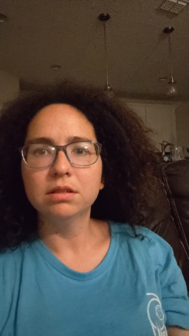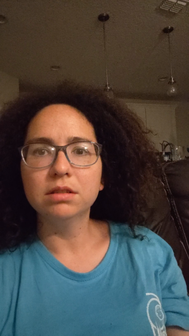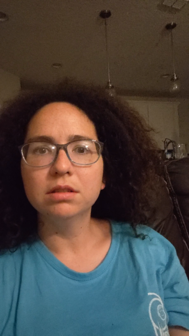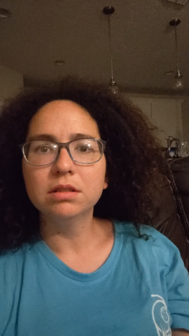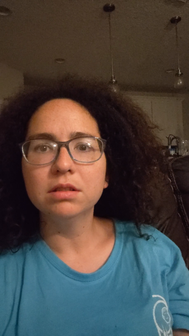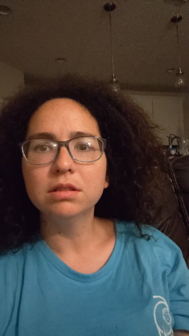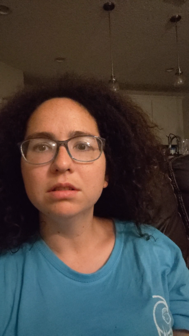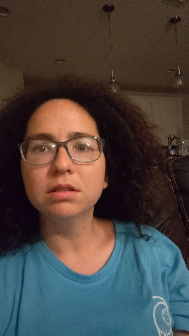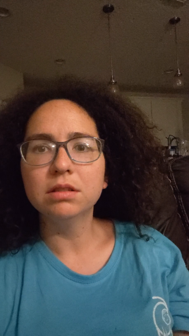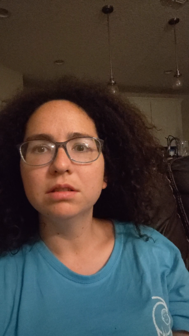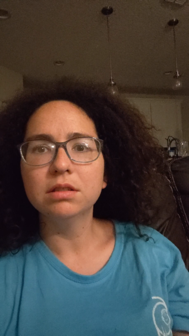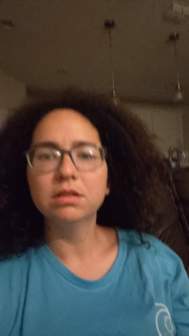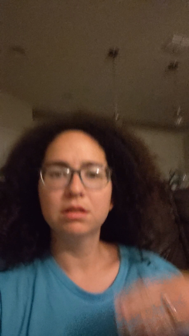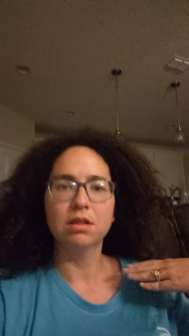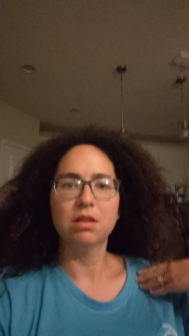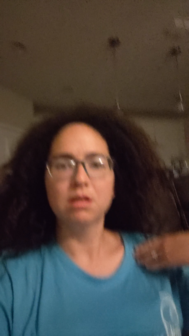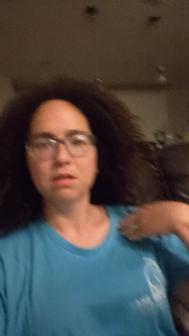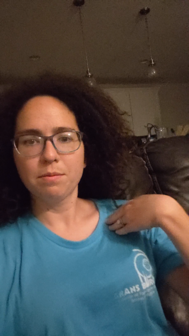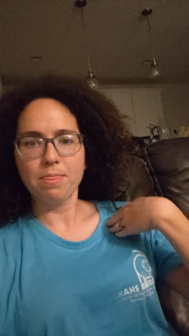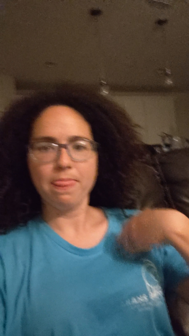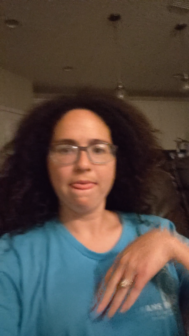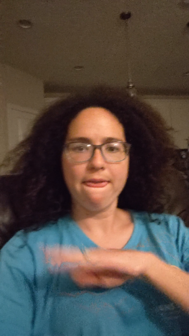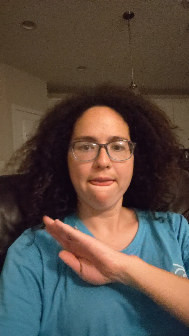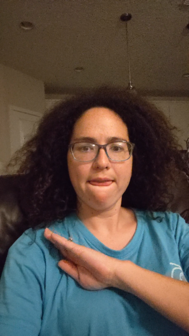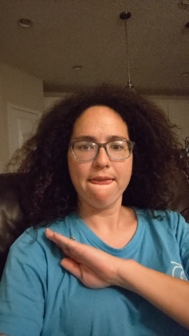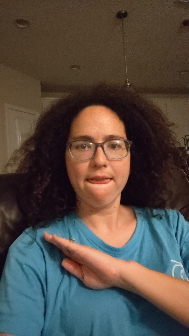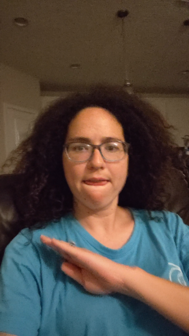scarf